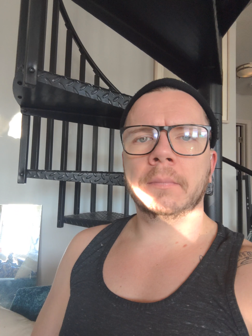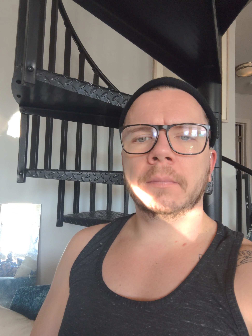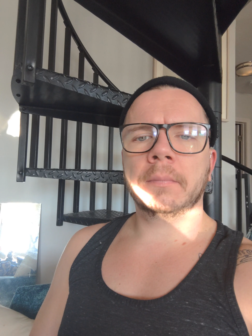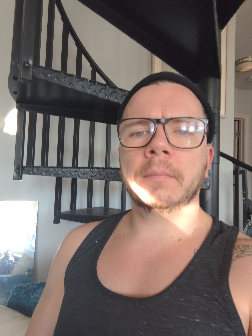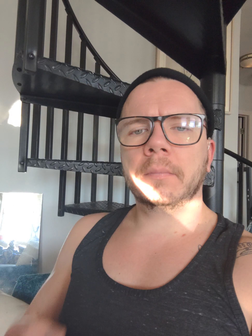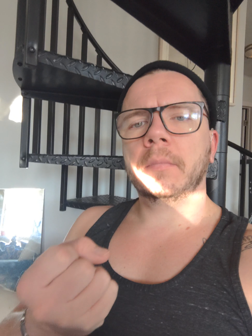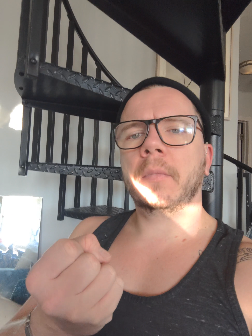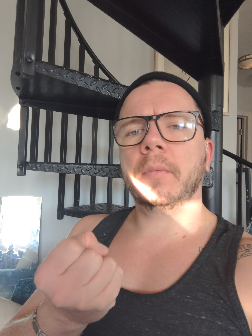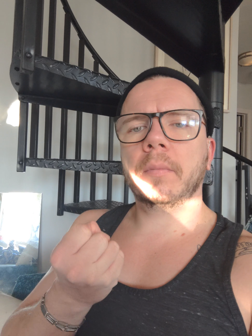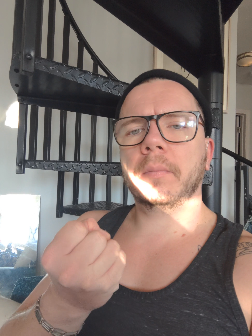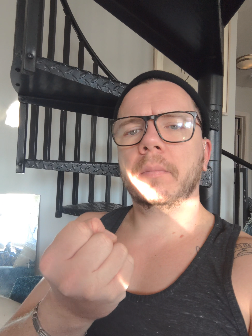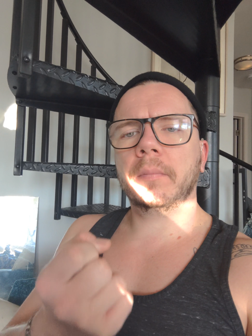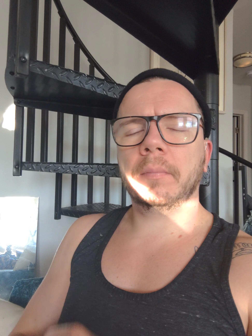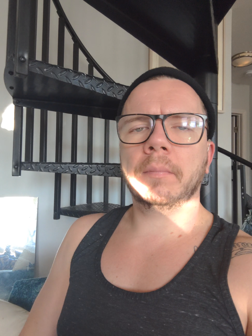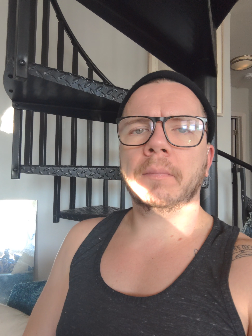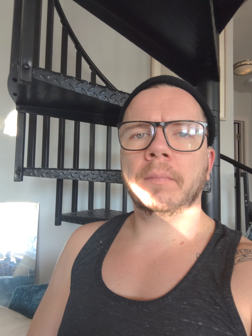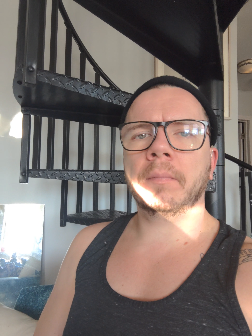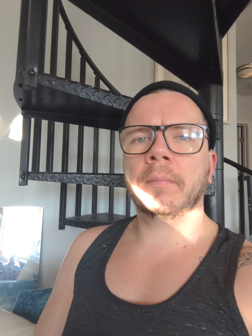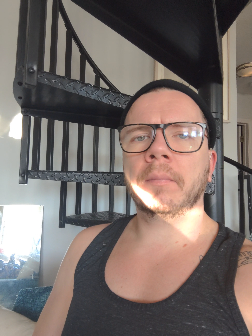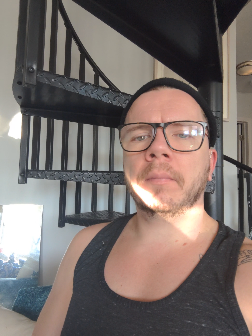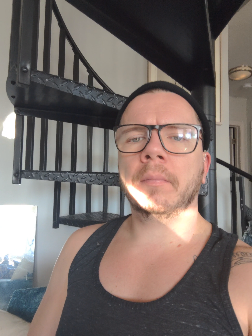drawer